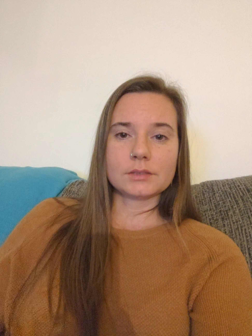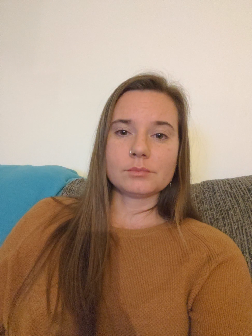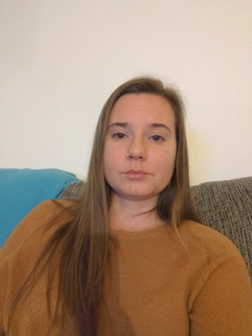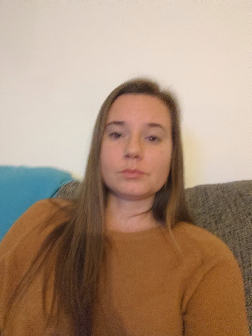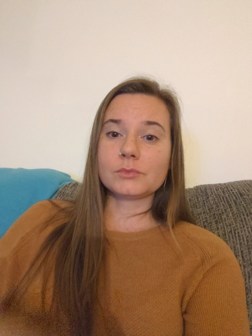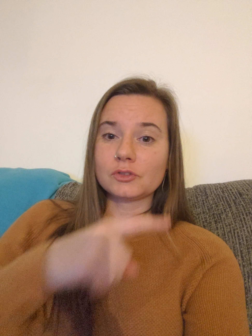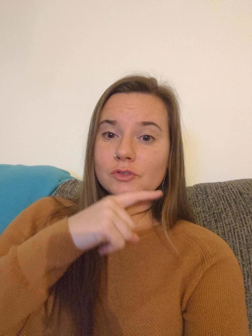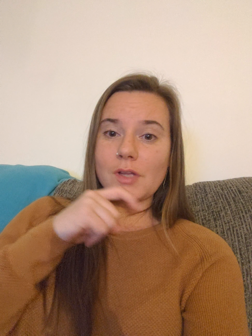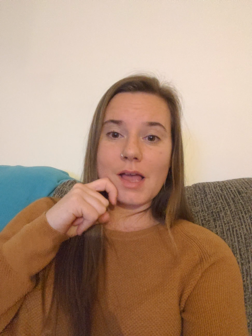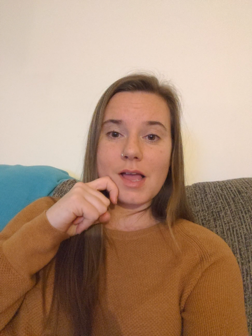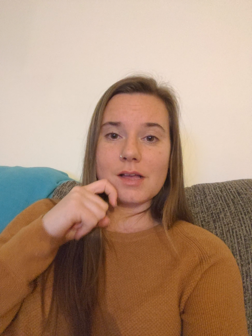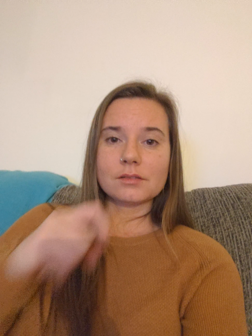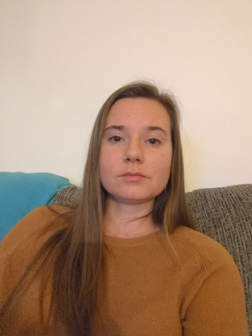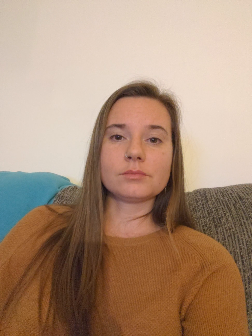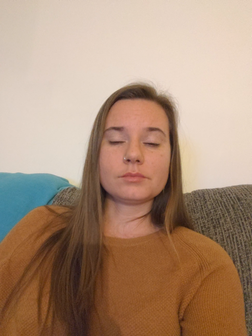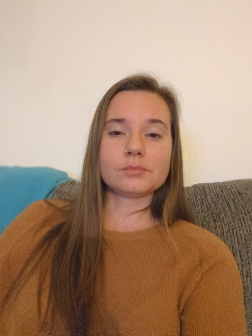dry